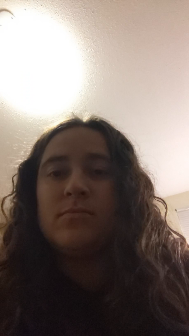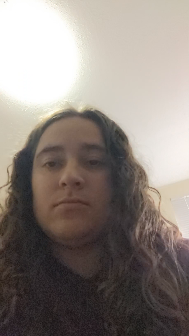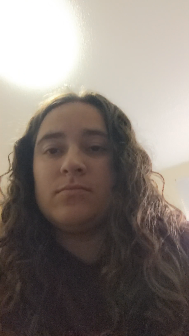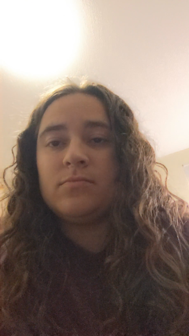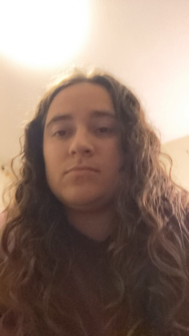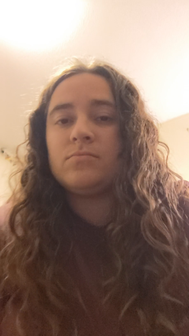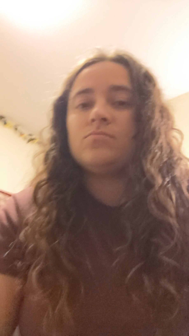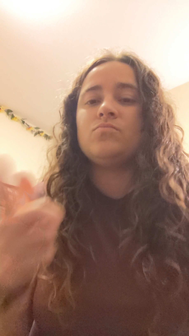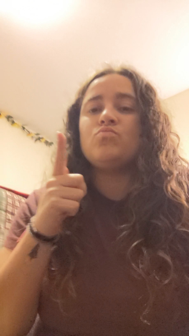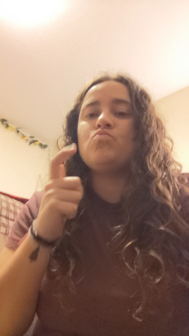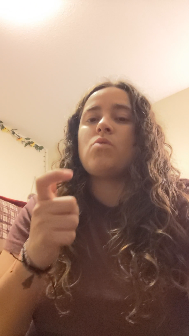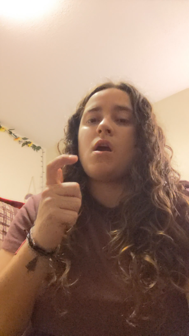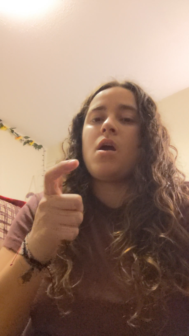run